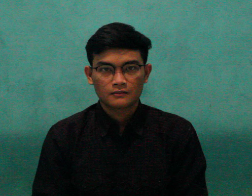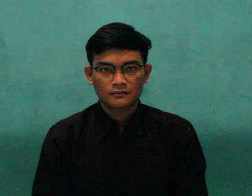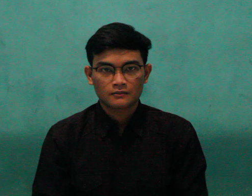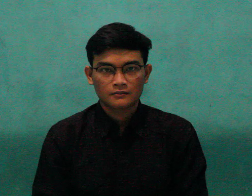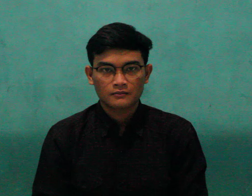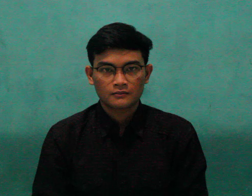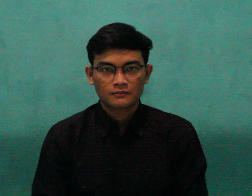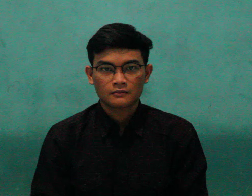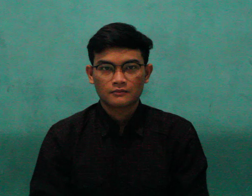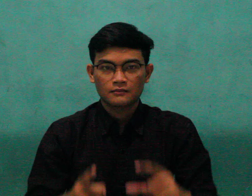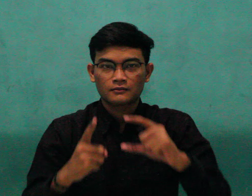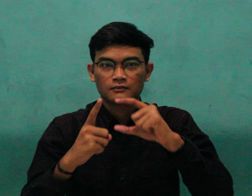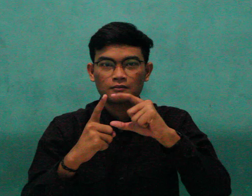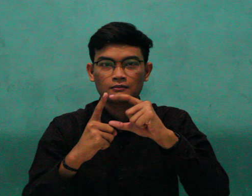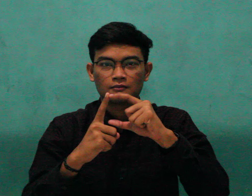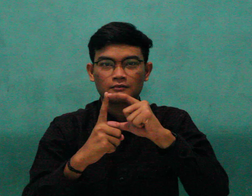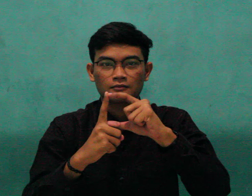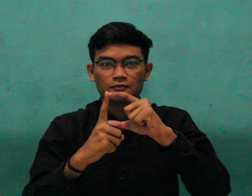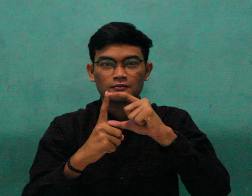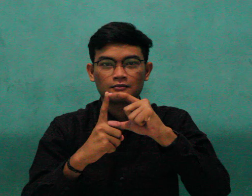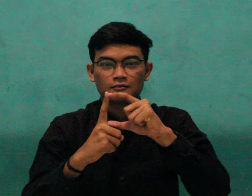D